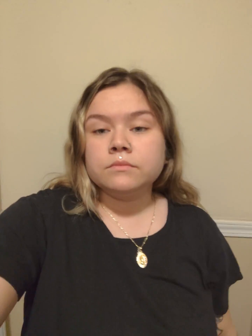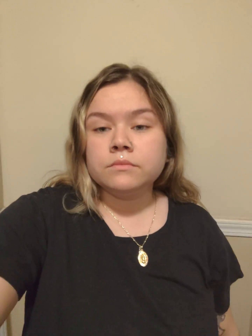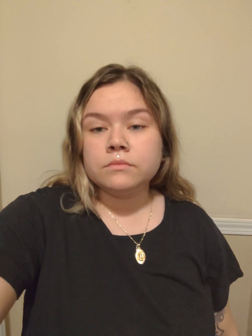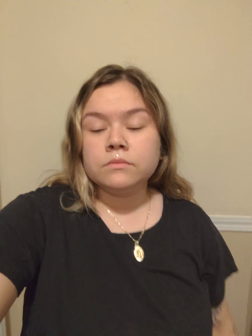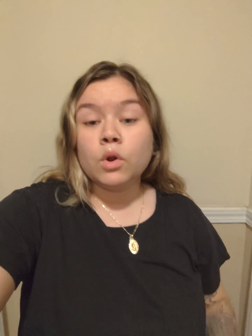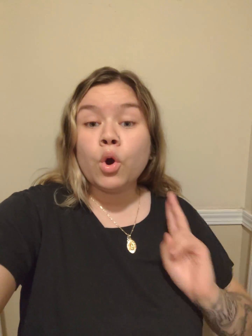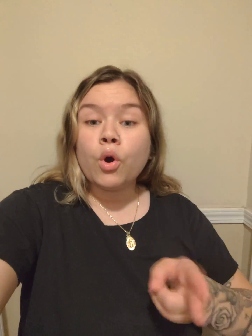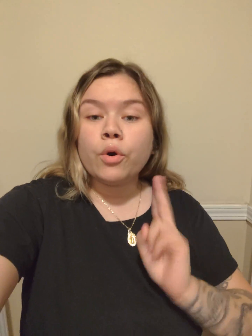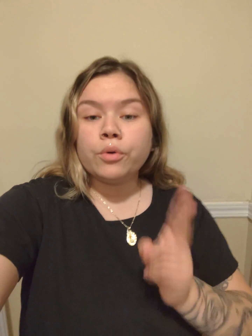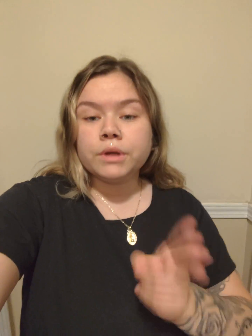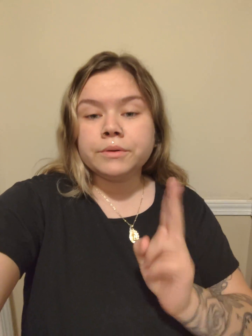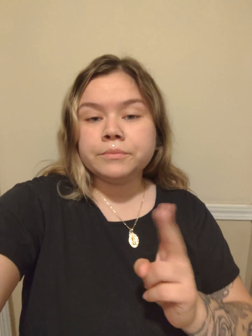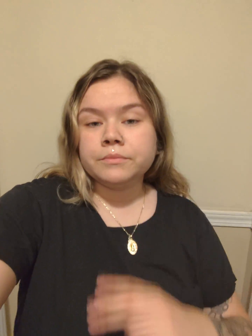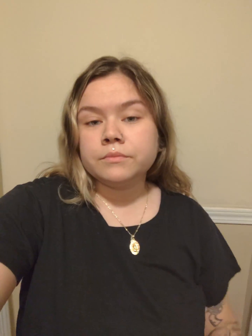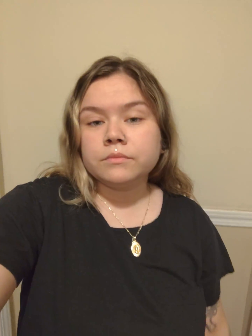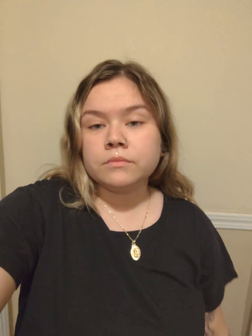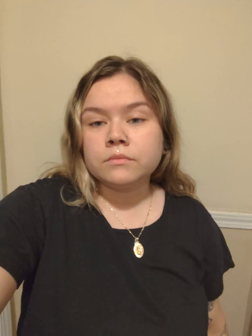hurry